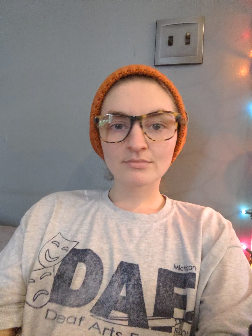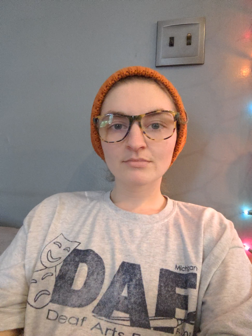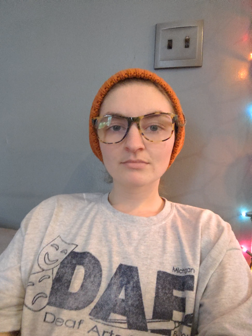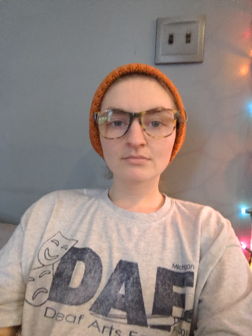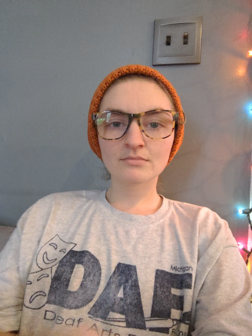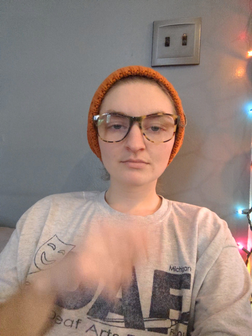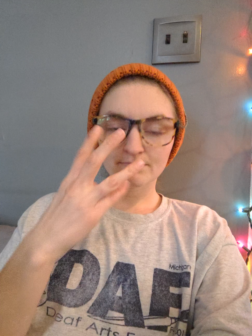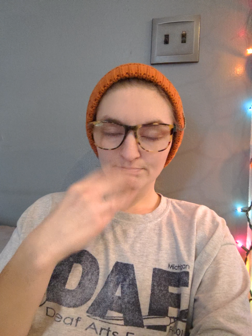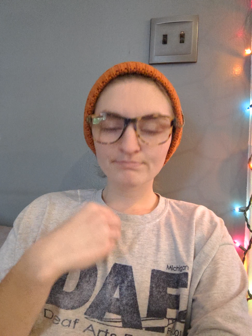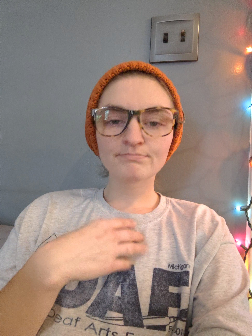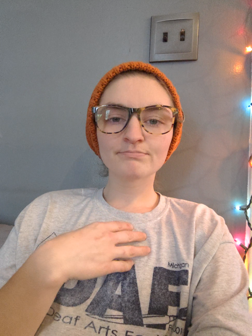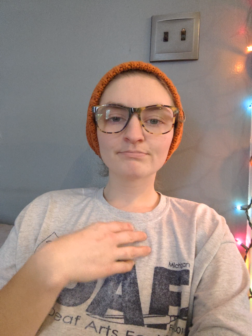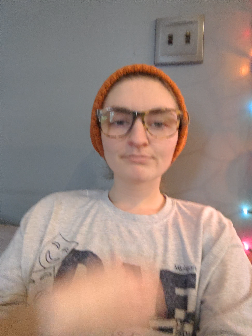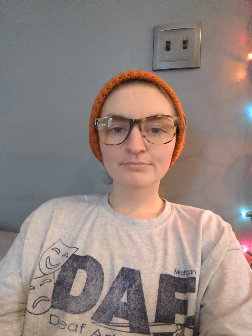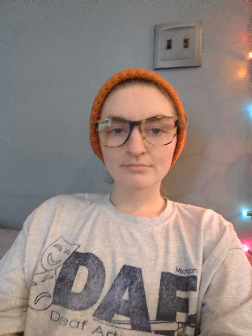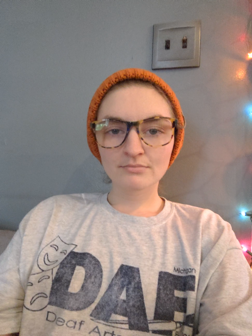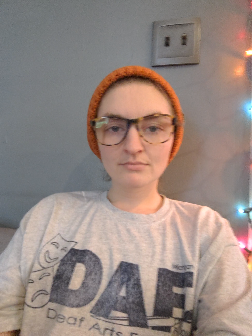nap